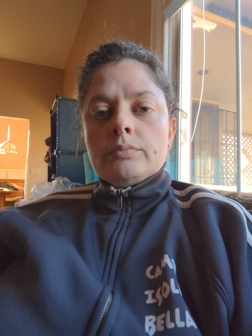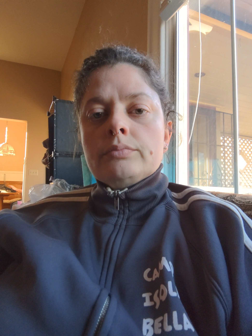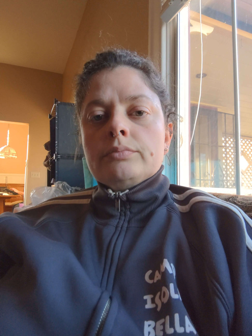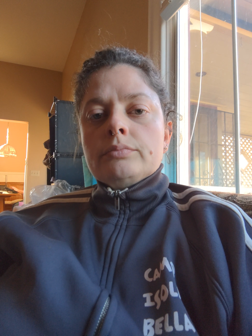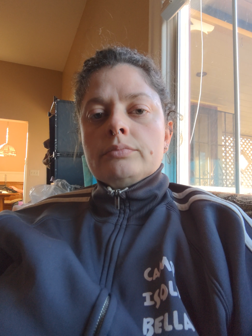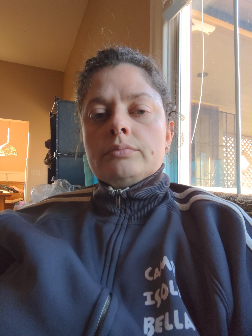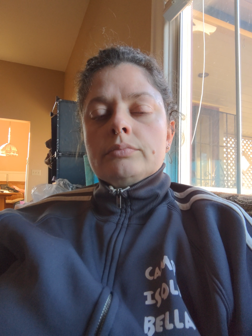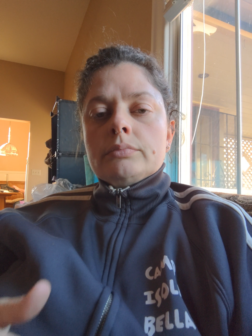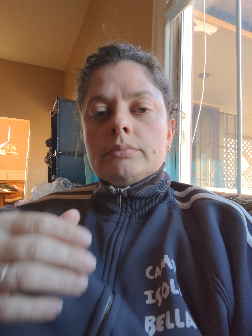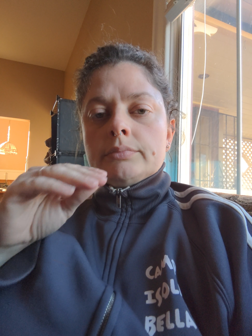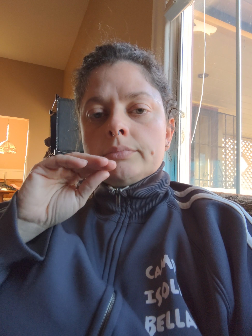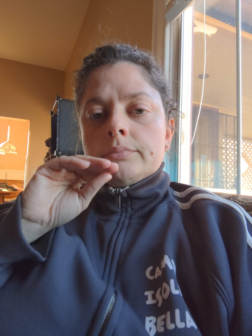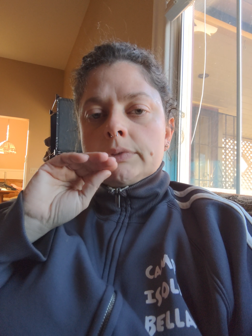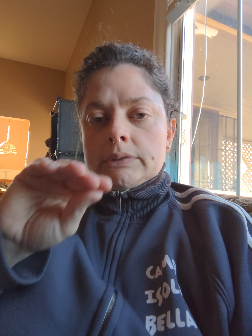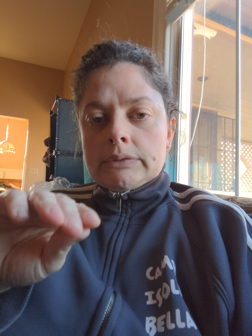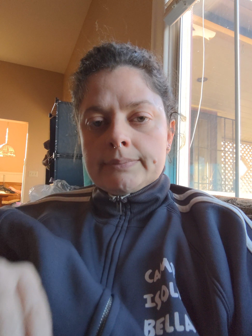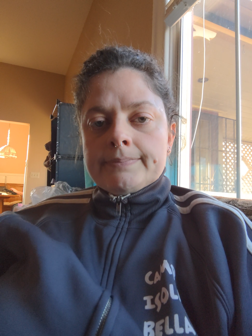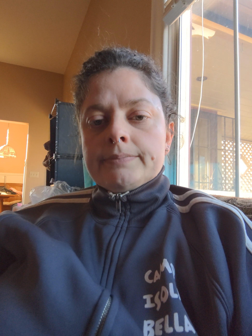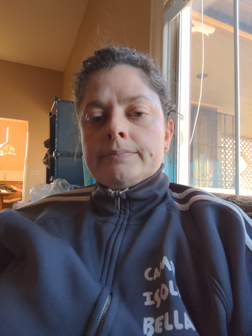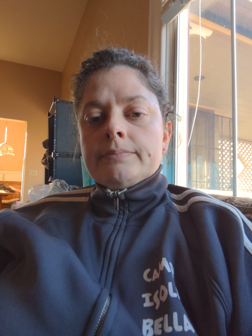kiss